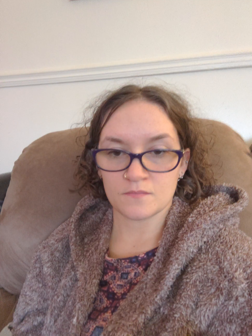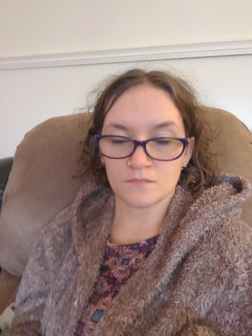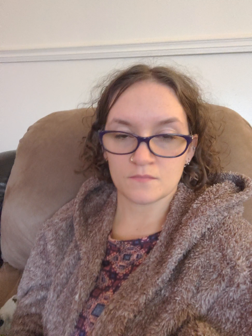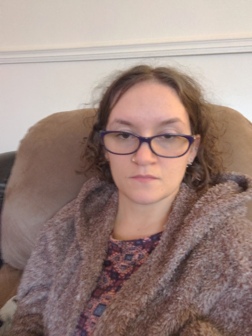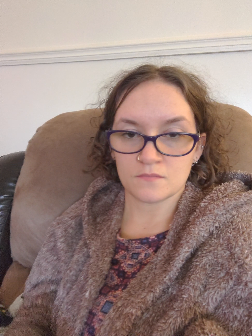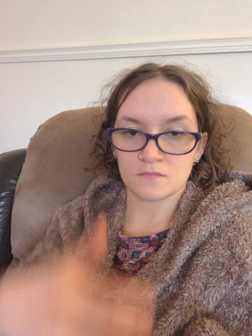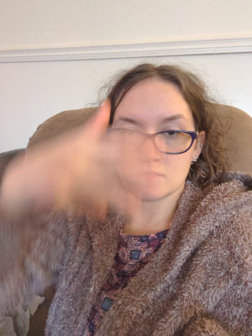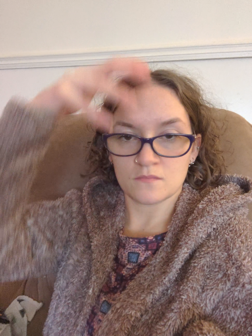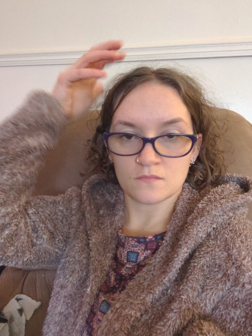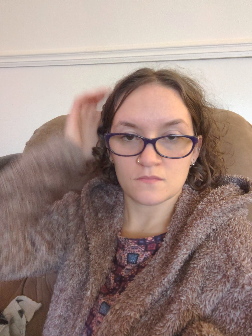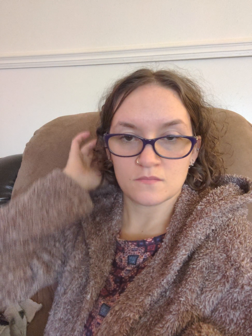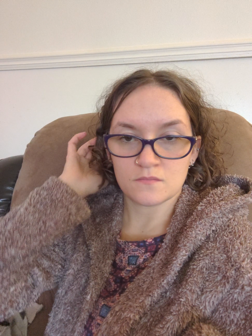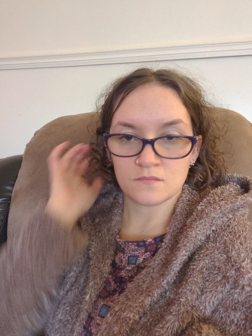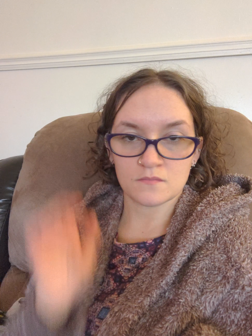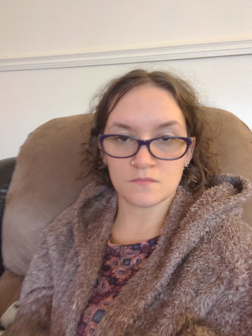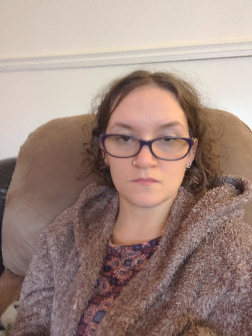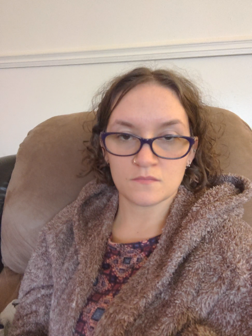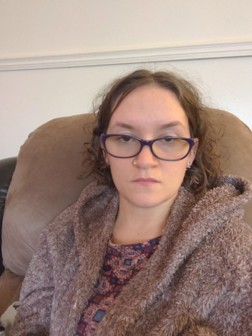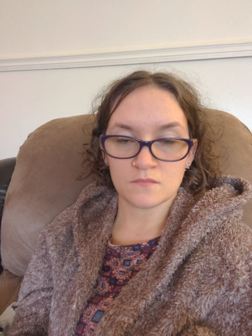lion